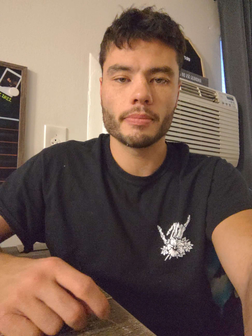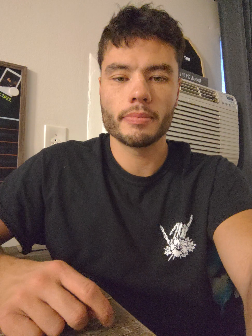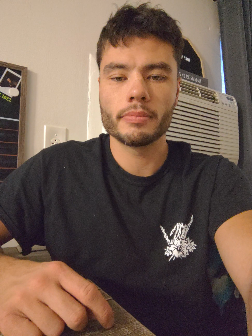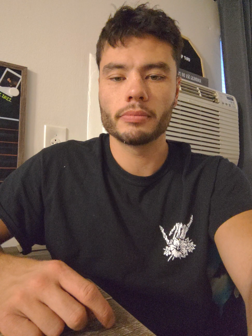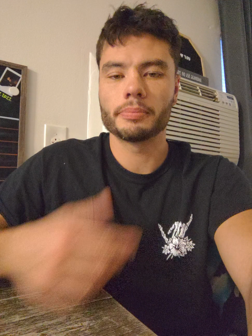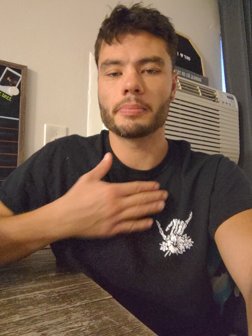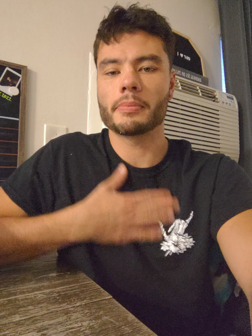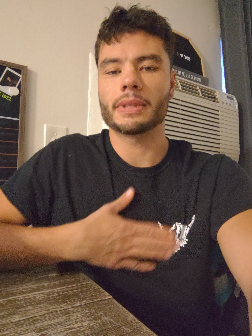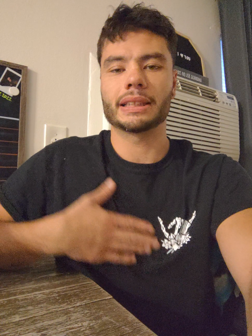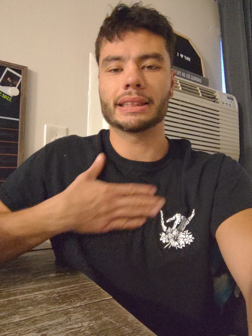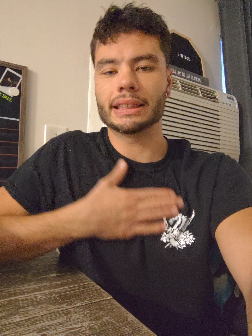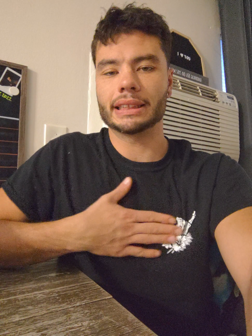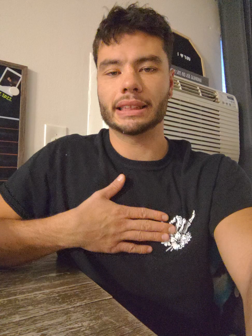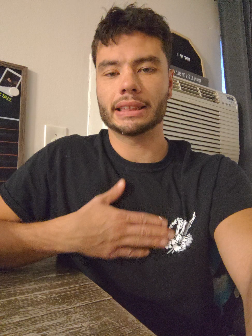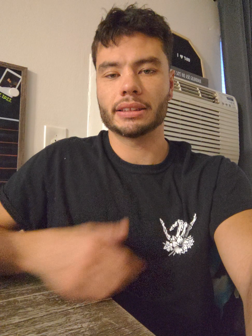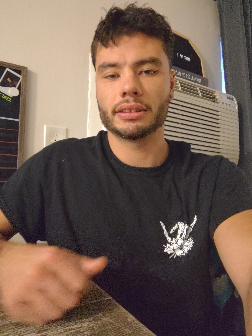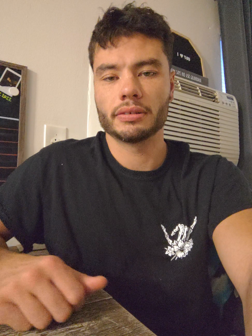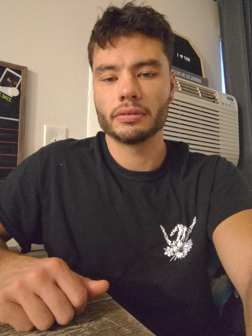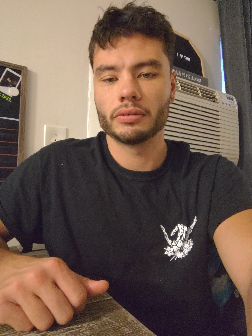please